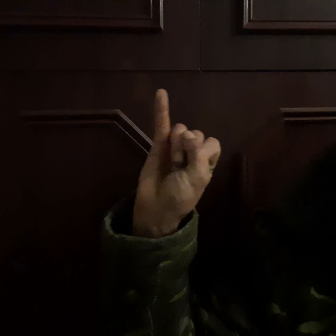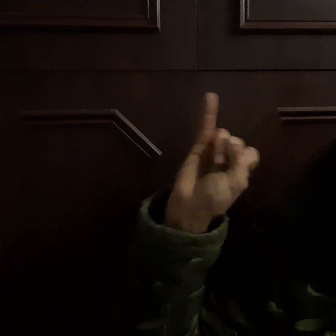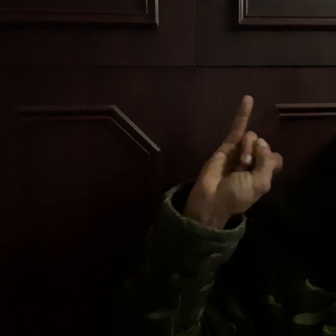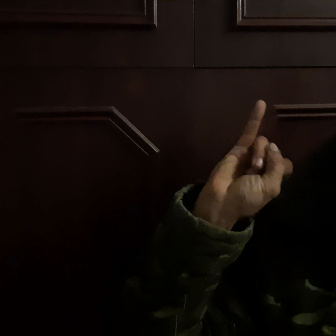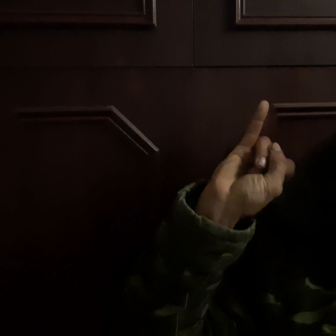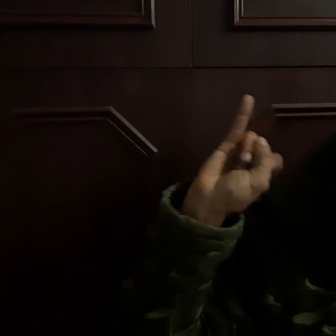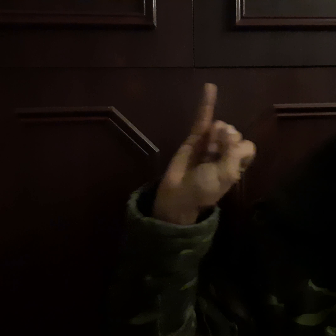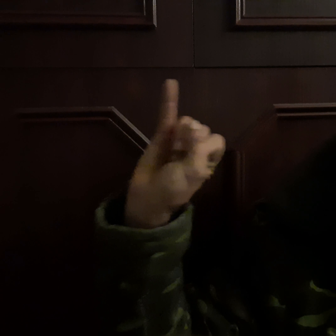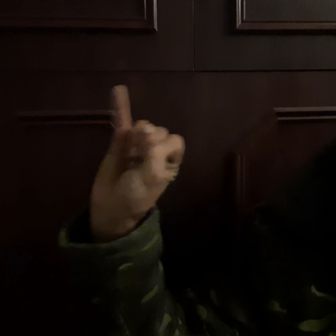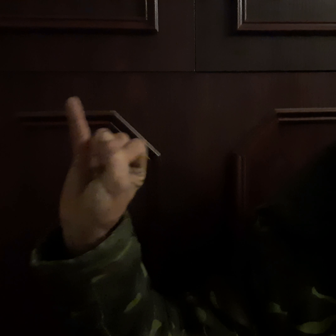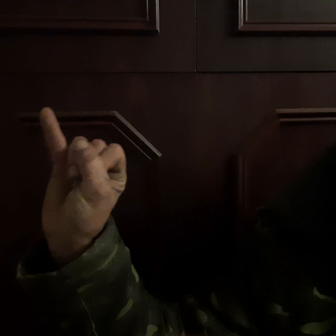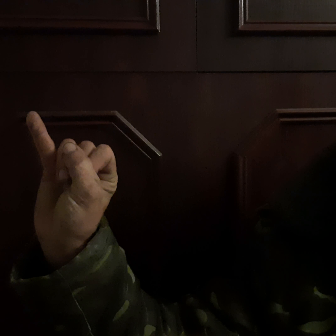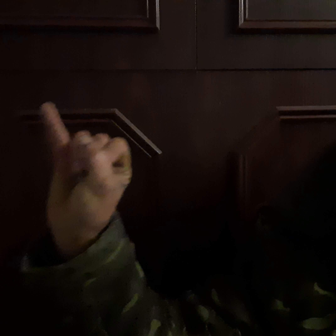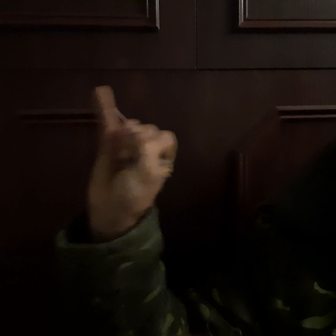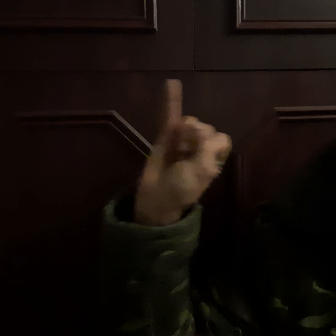Ї